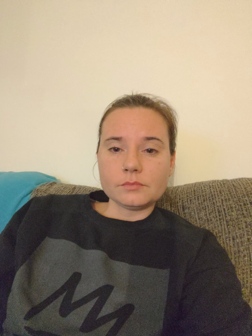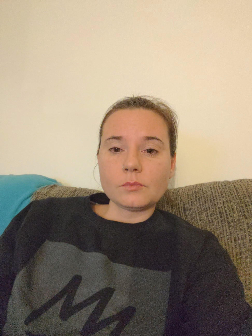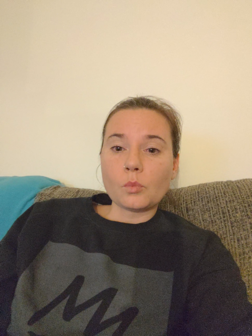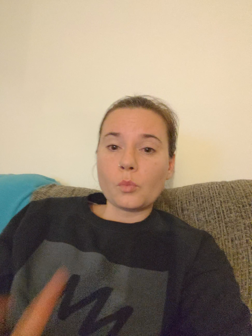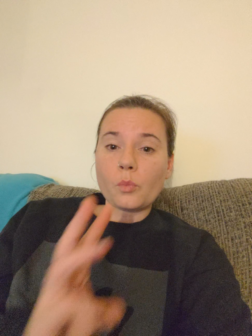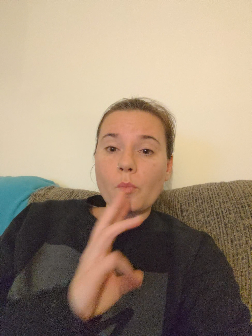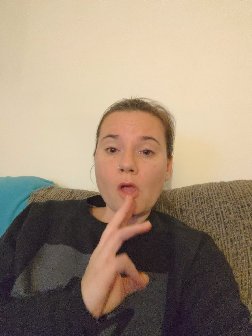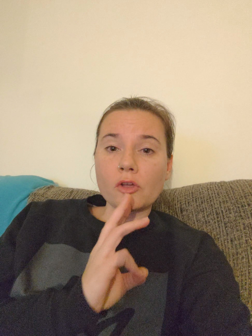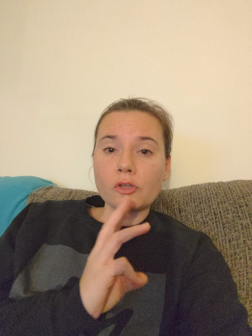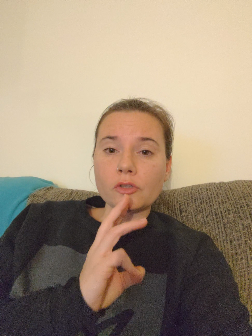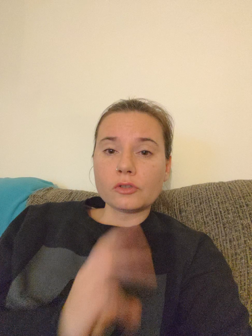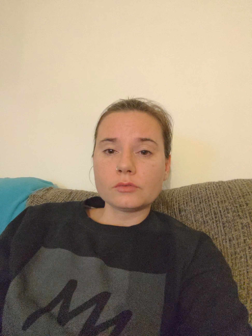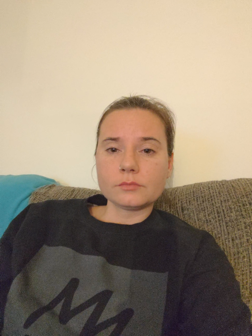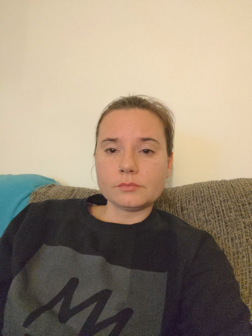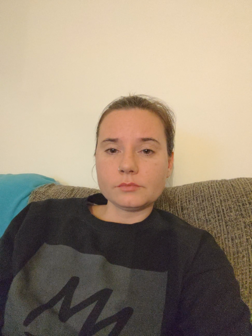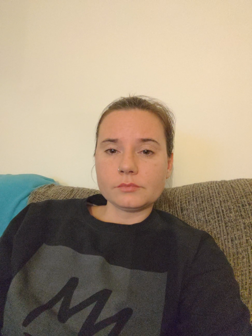water